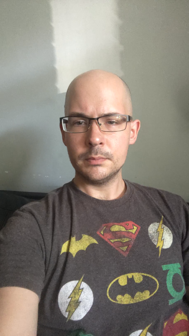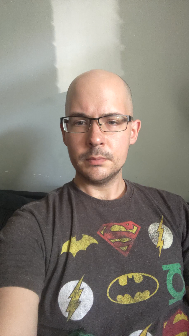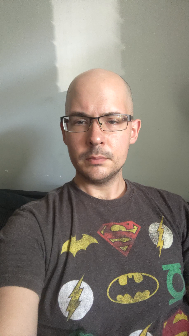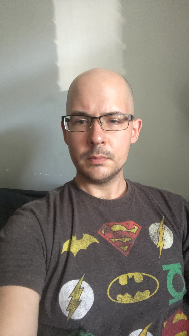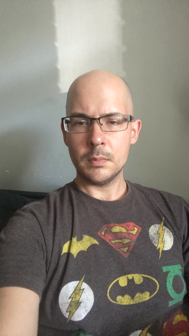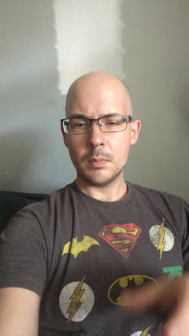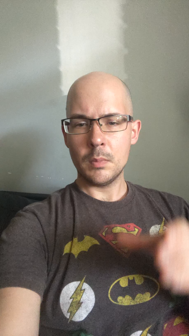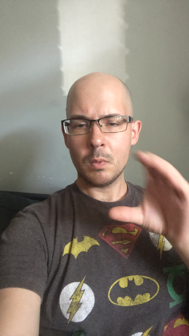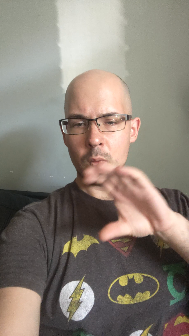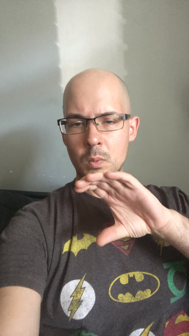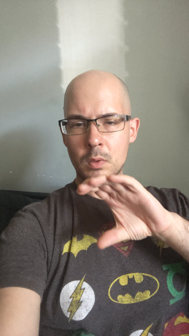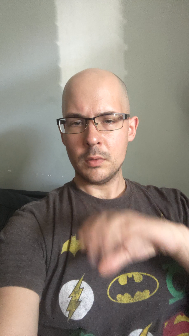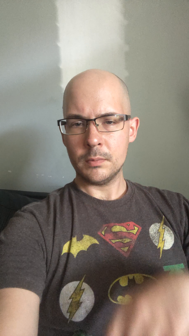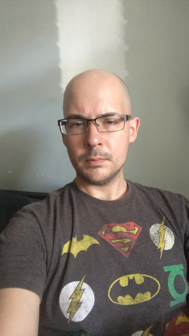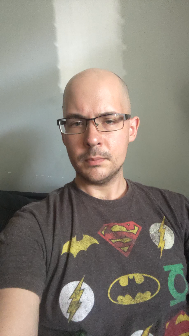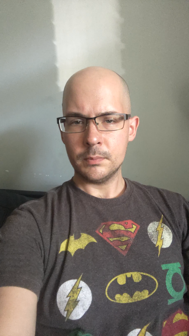pour